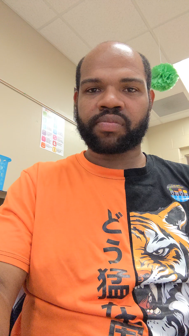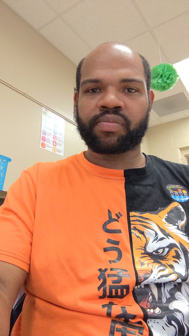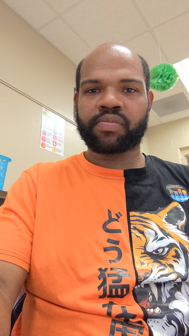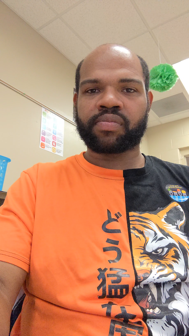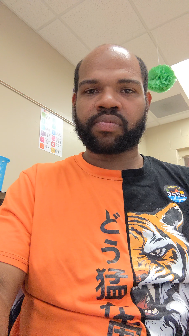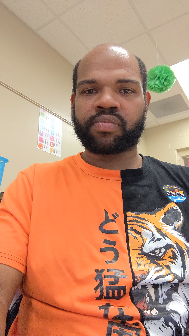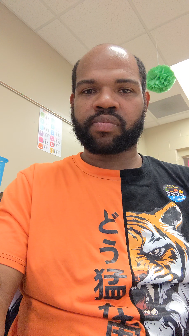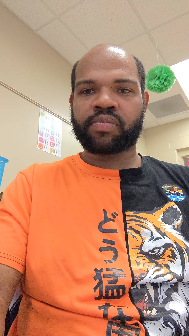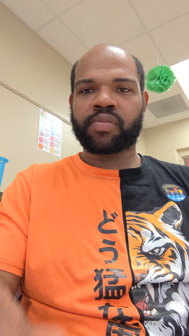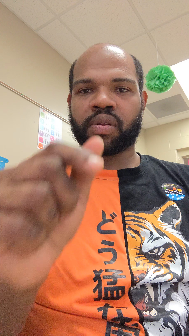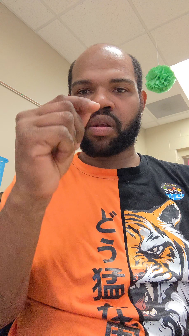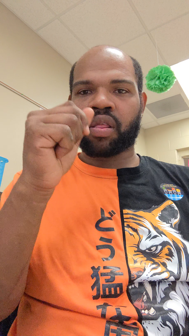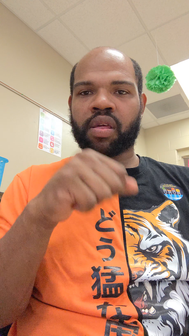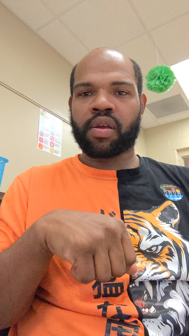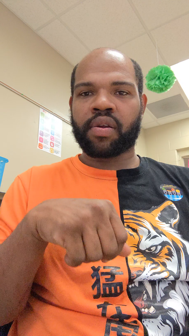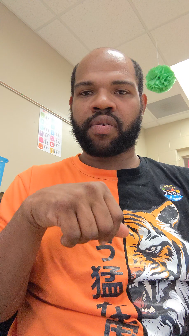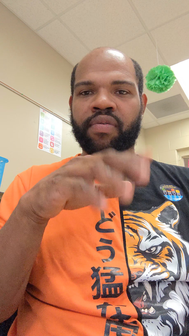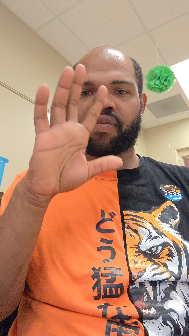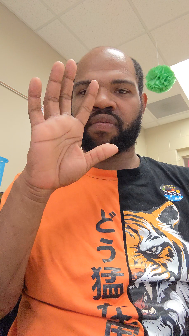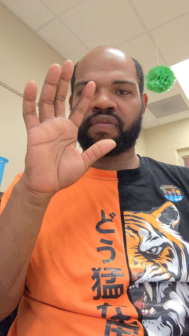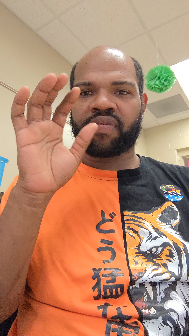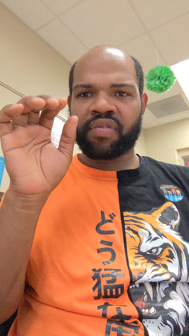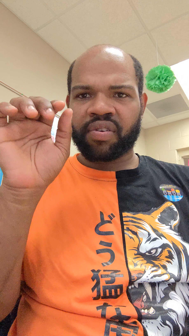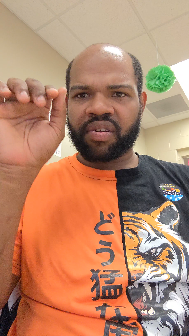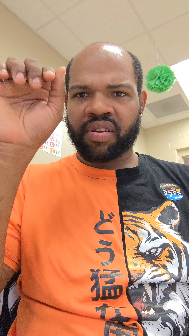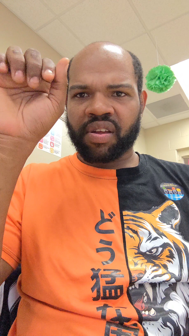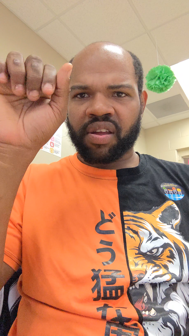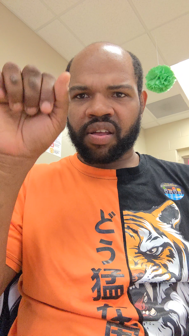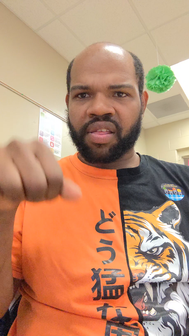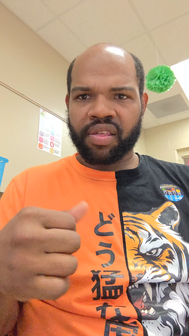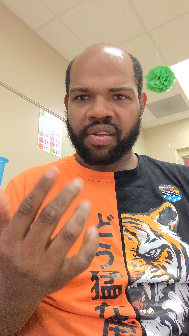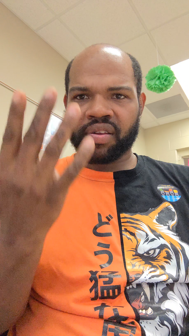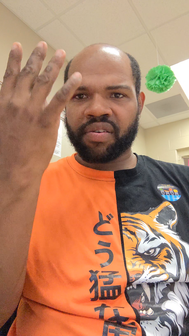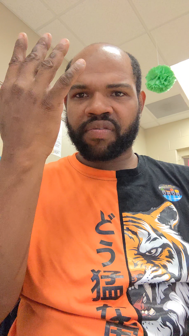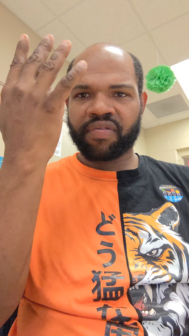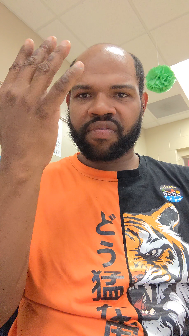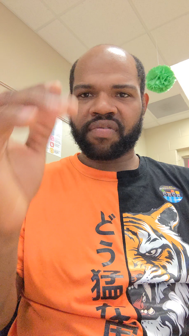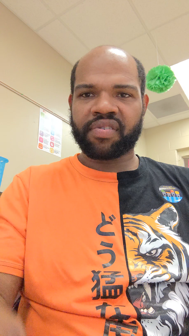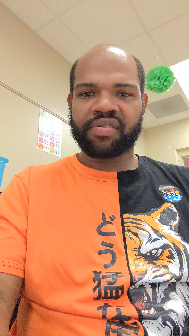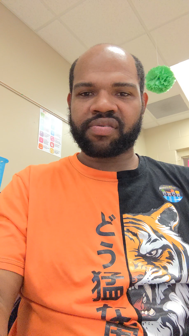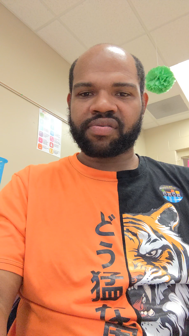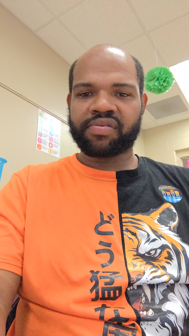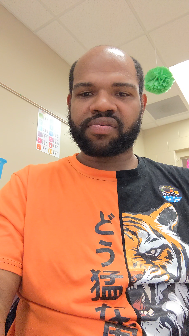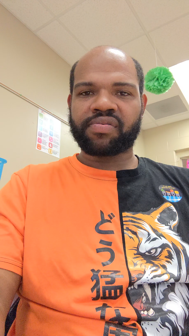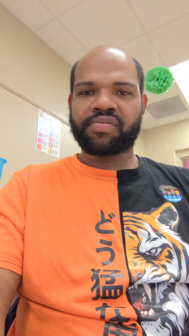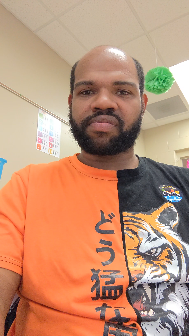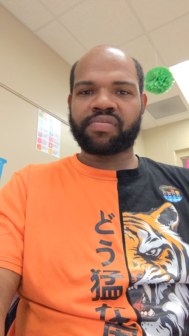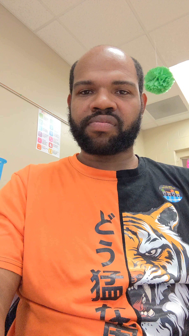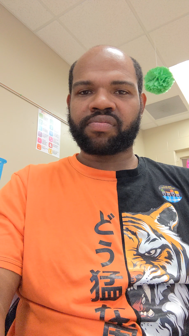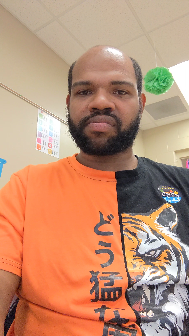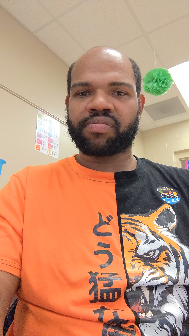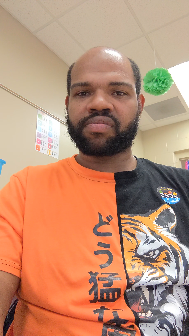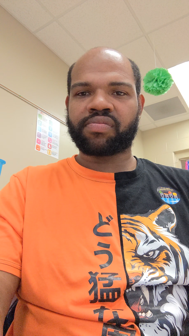gloves